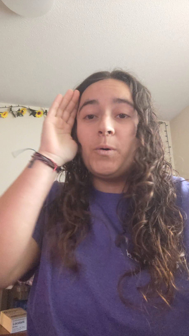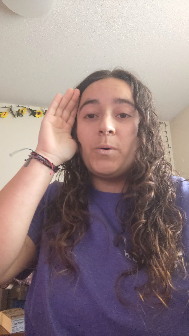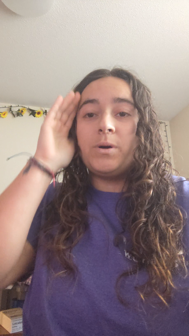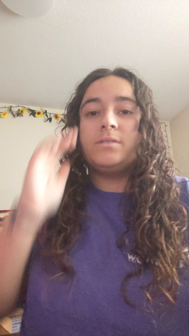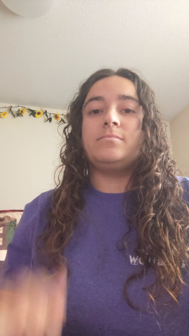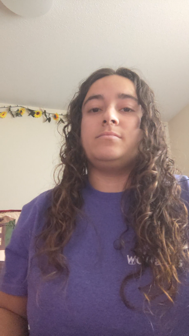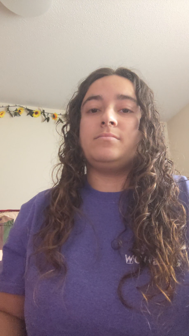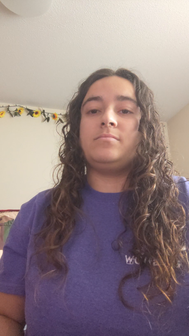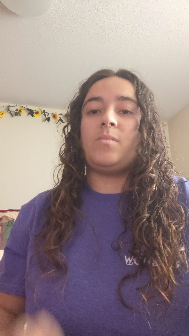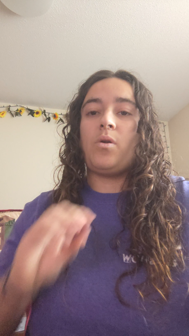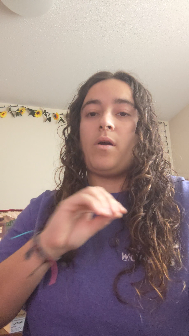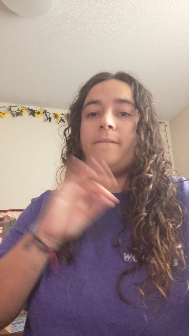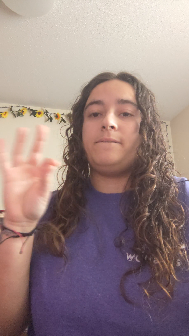off